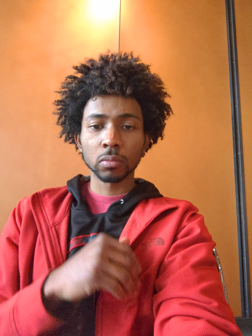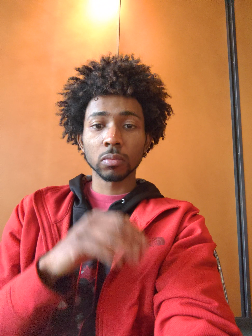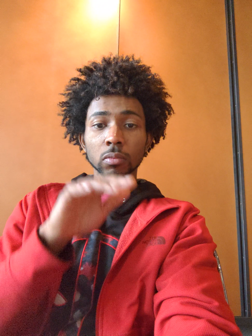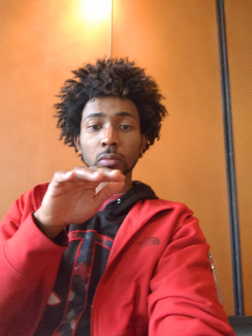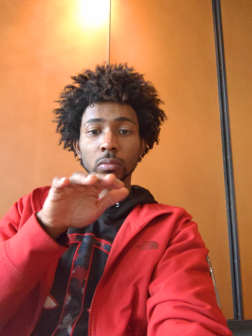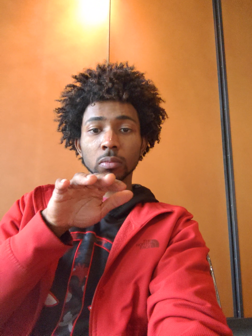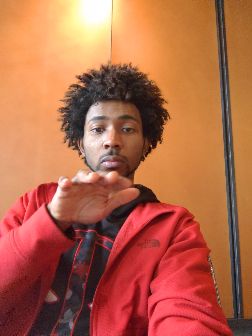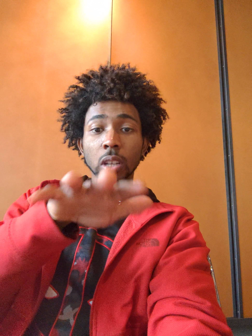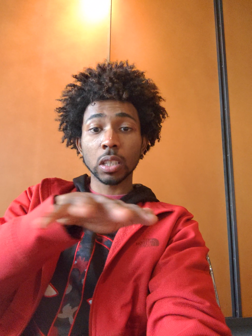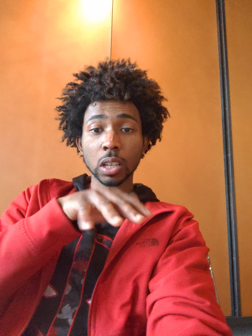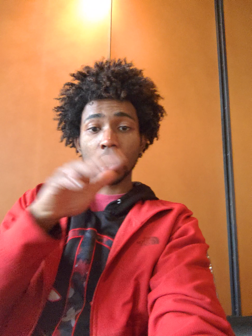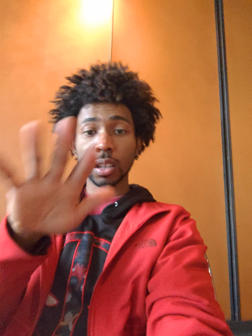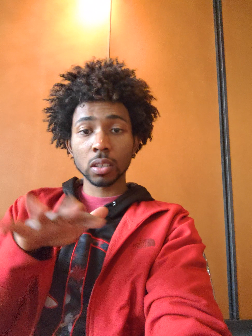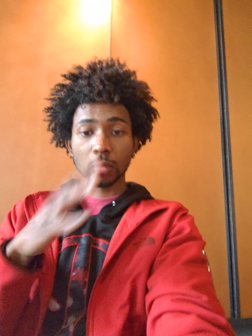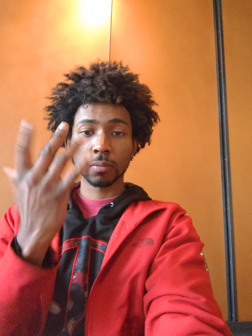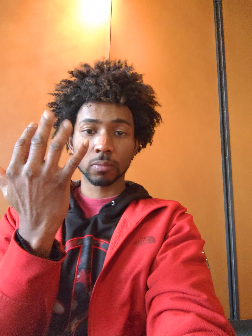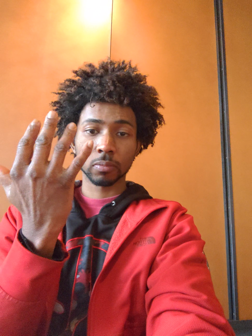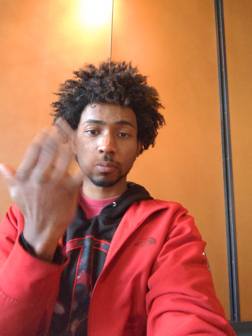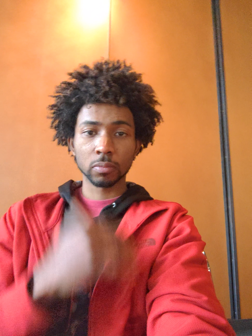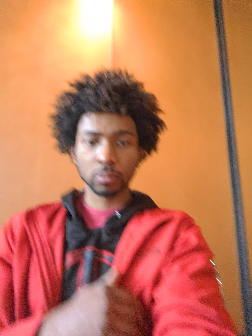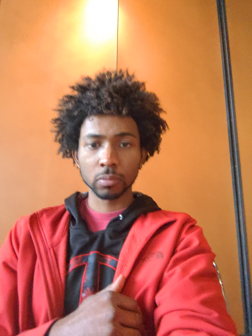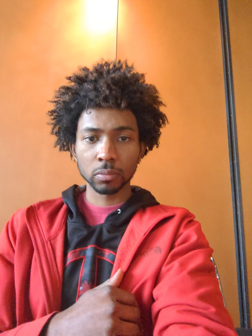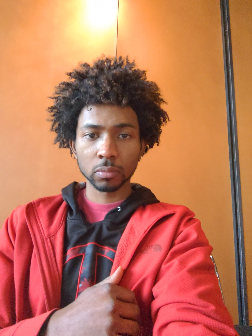mitten